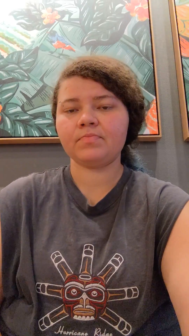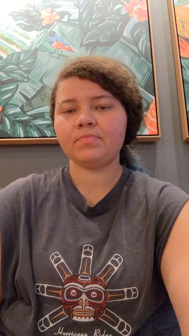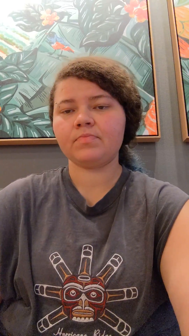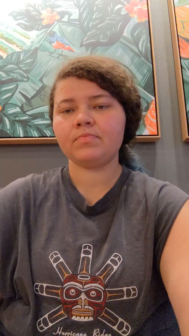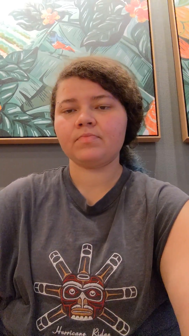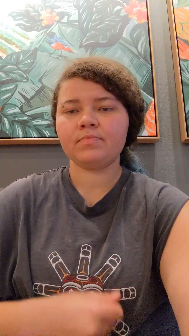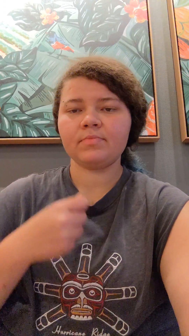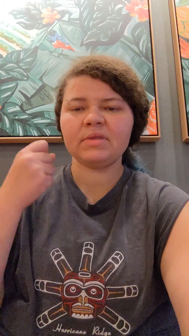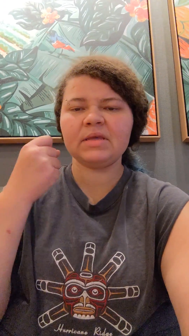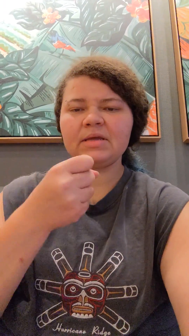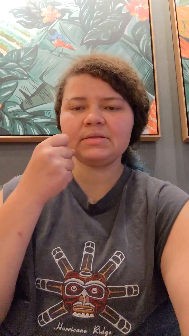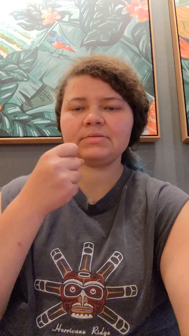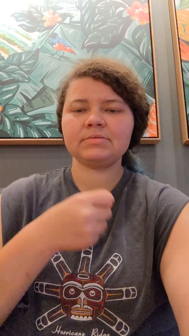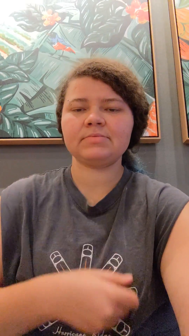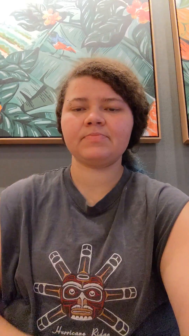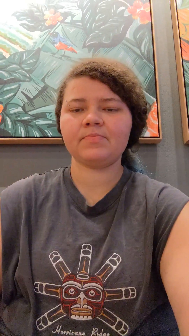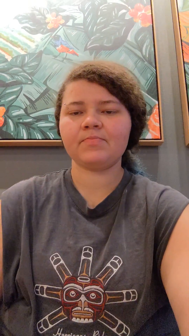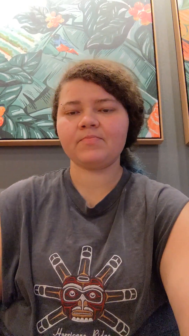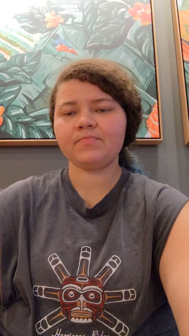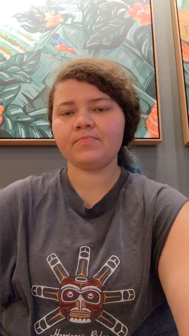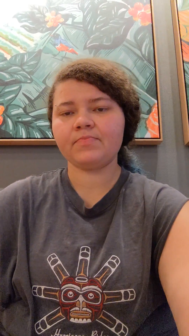hit